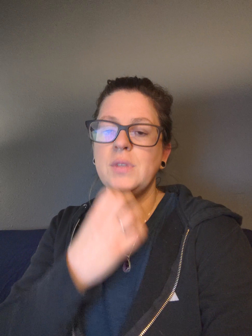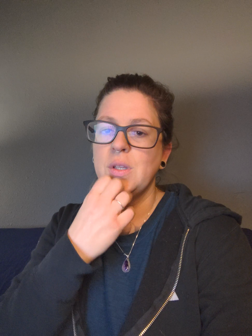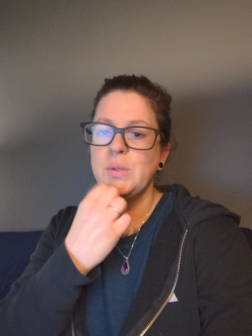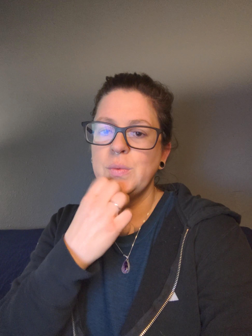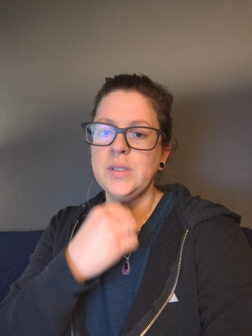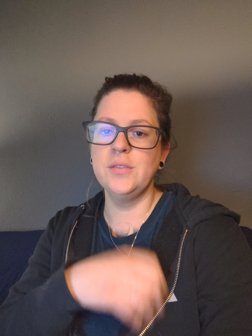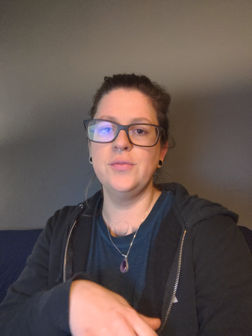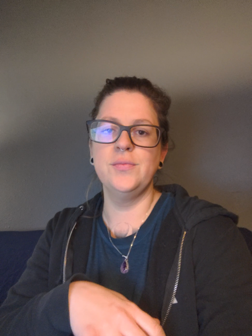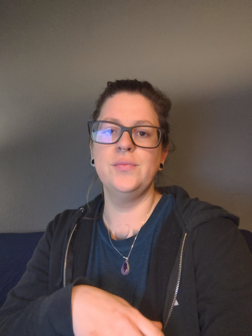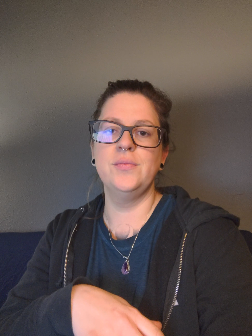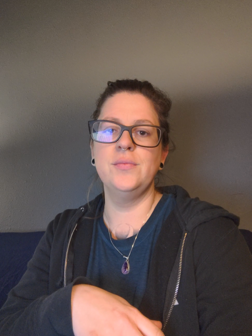underwear